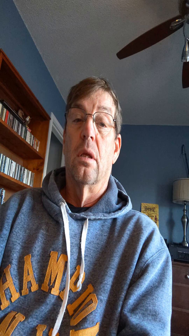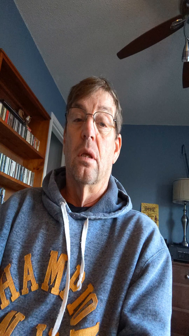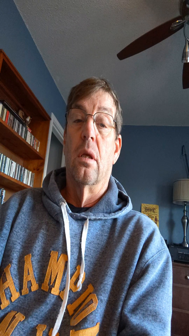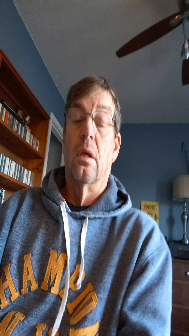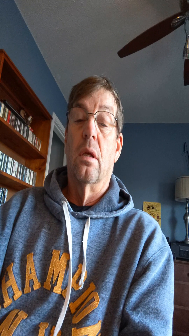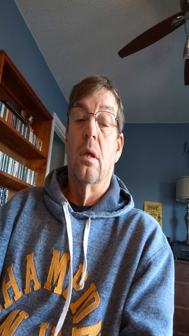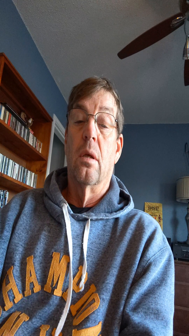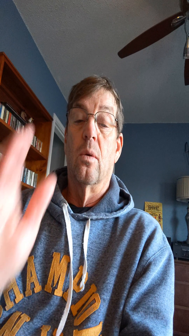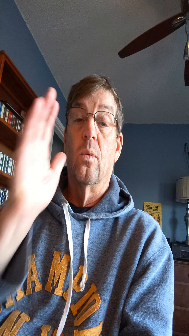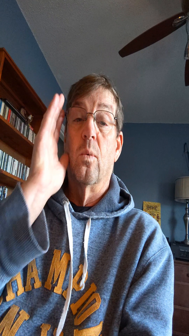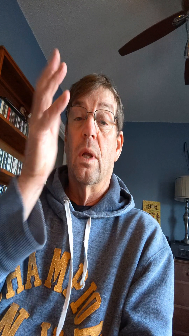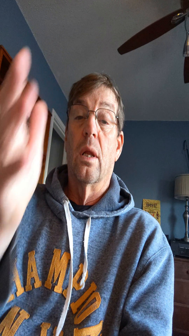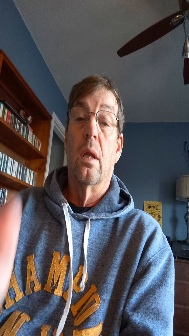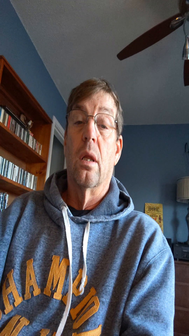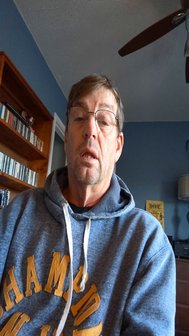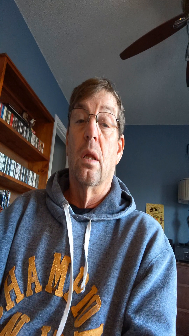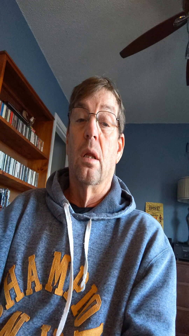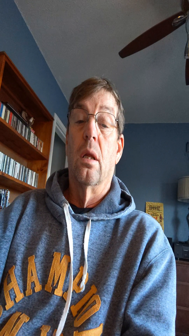will